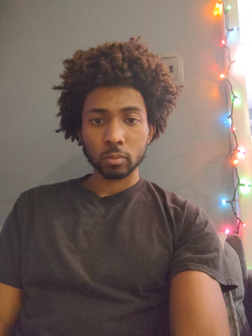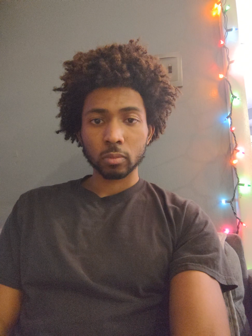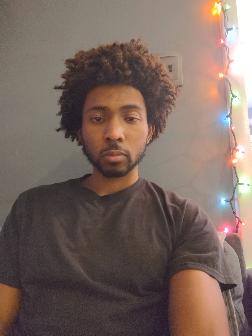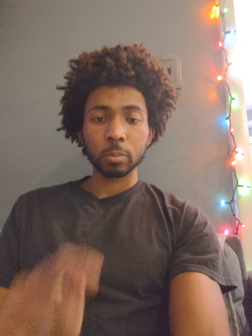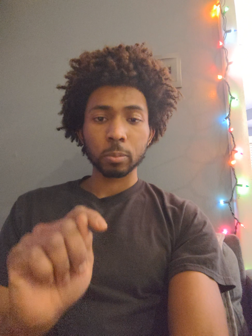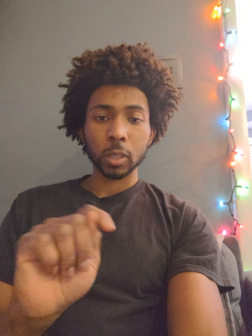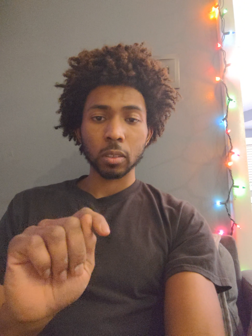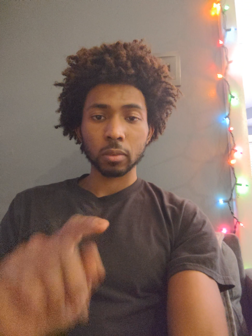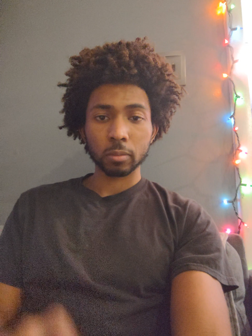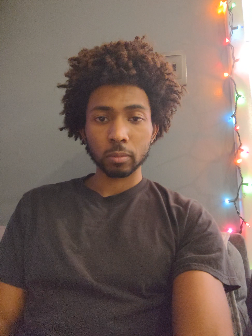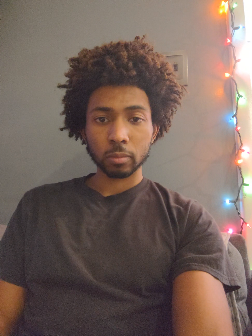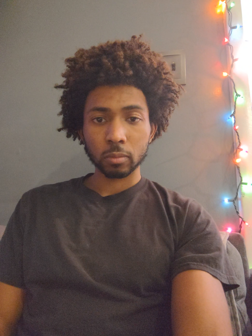potty